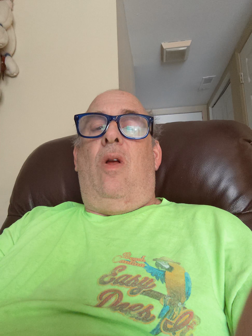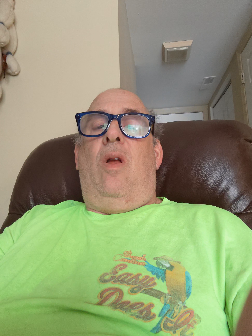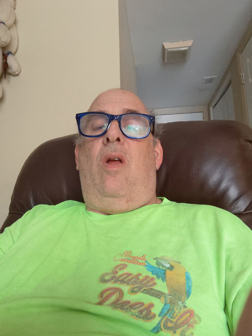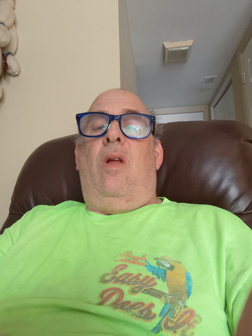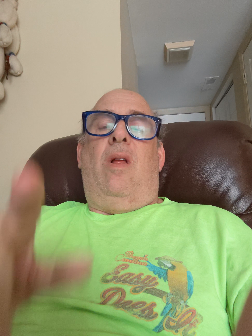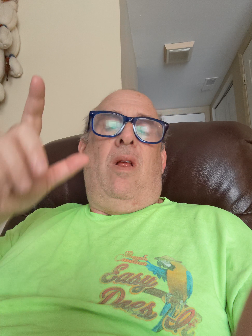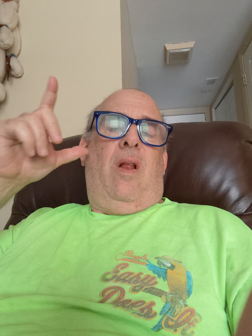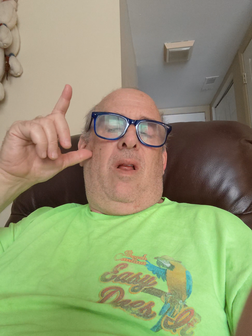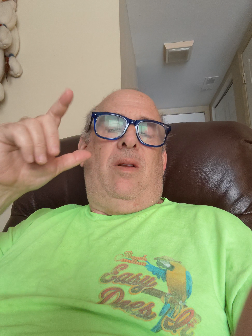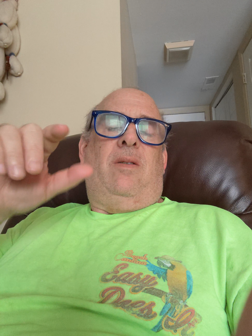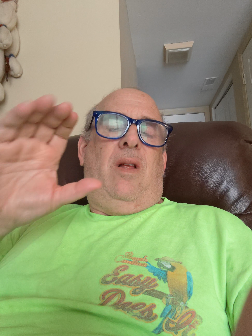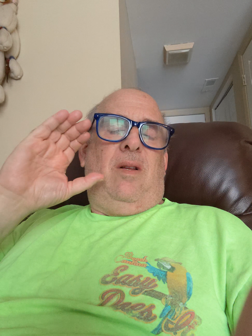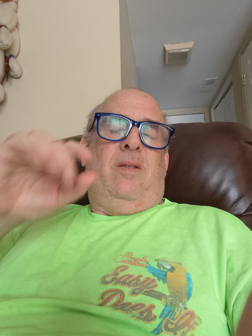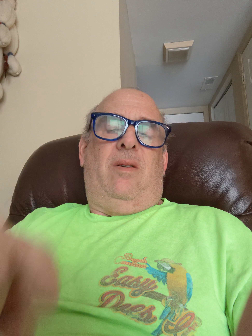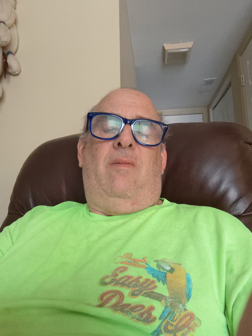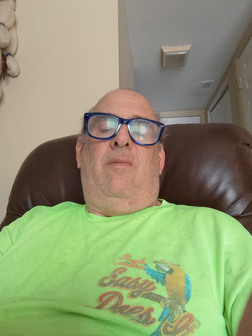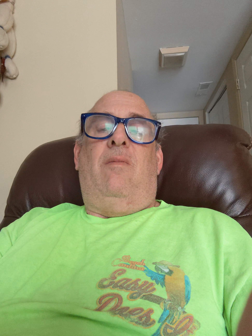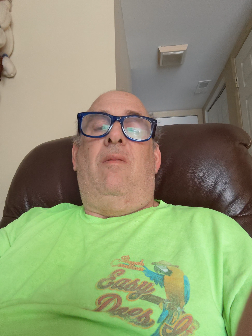listen